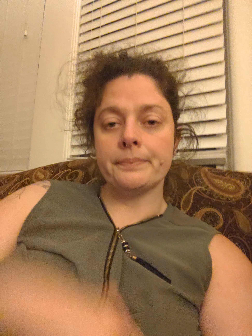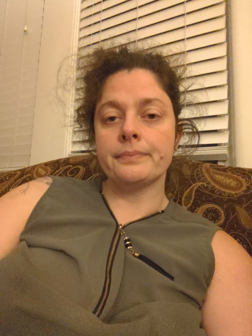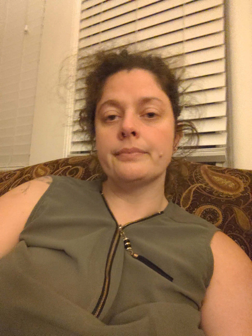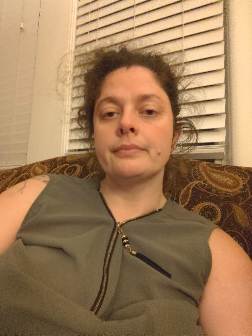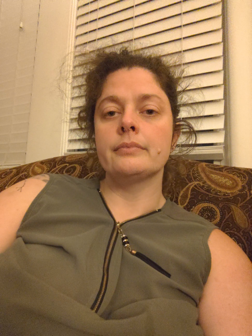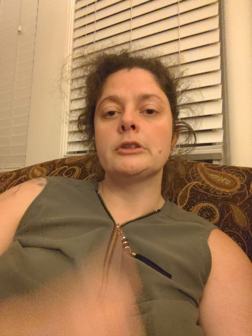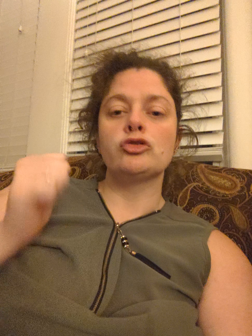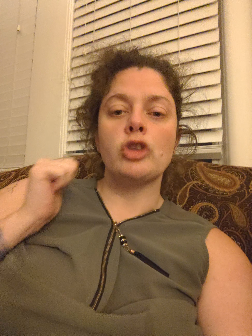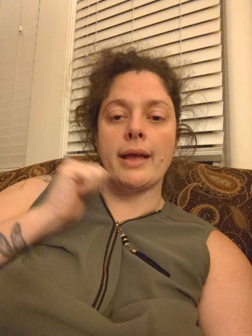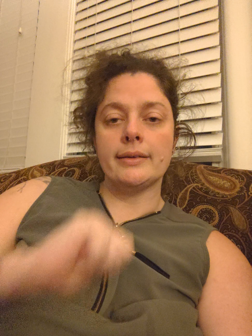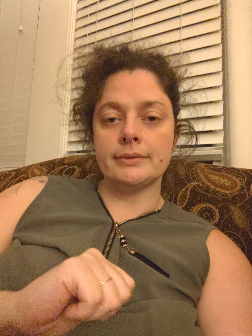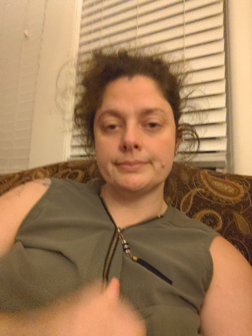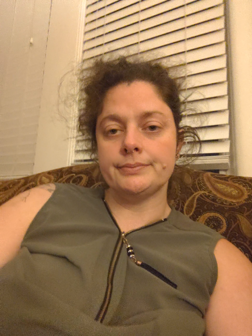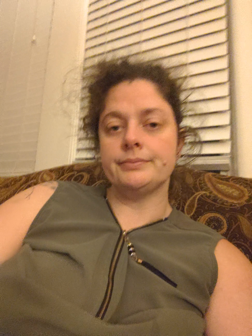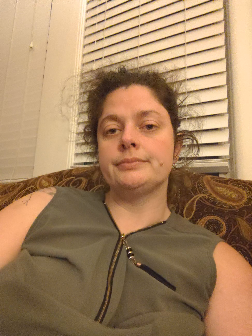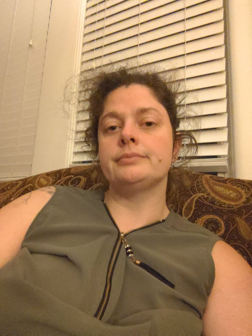jacket